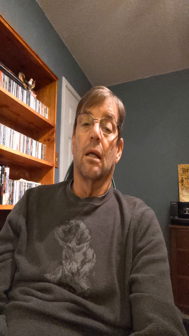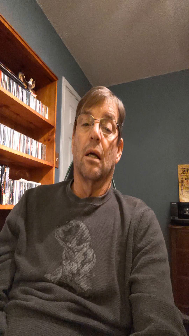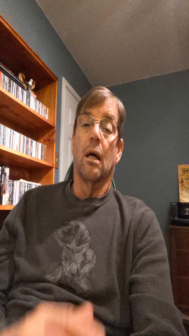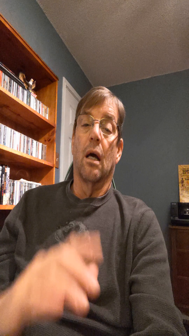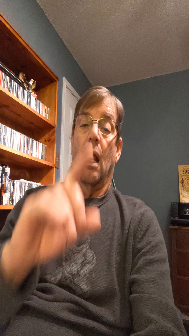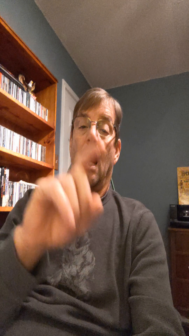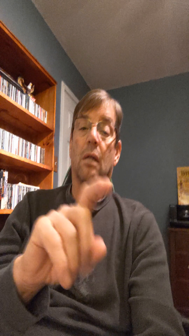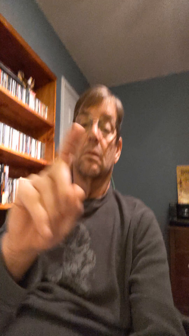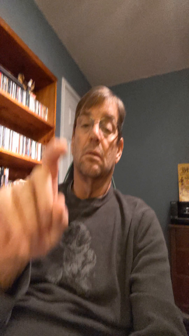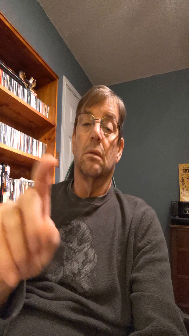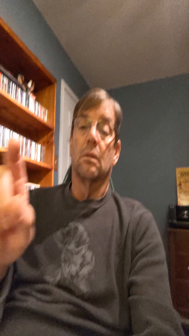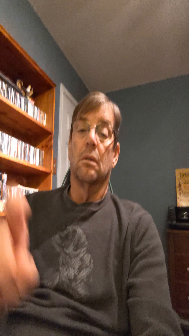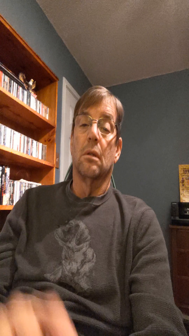closet